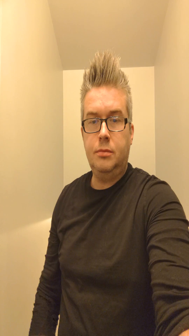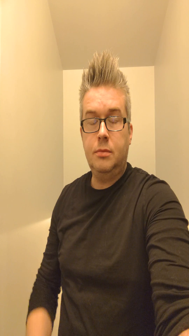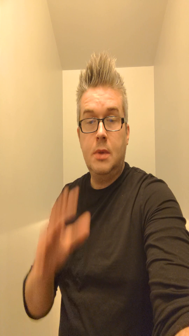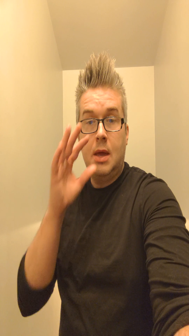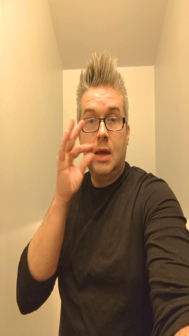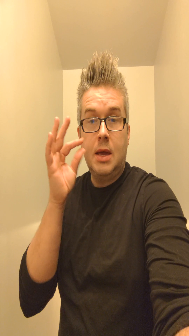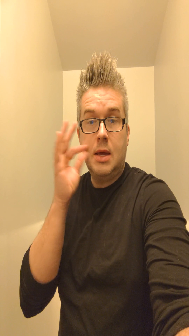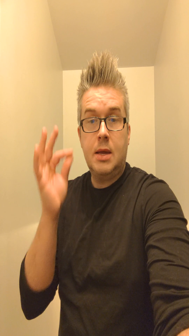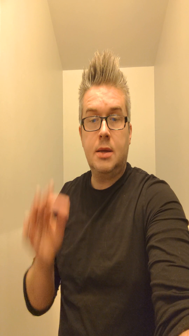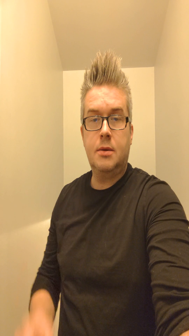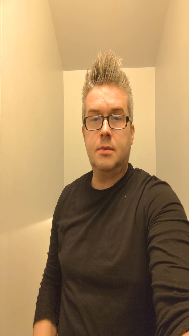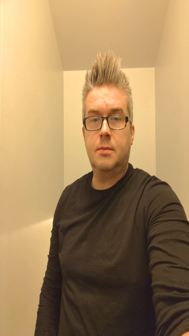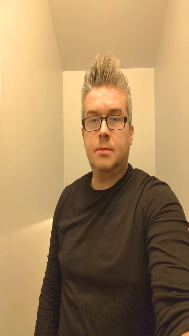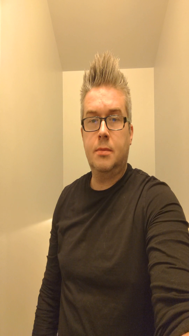cat